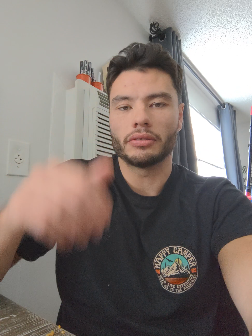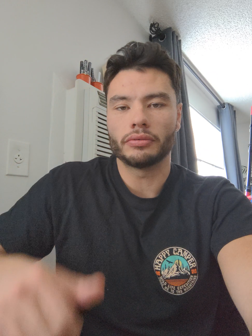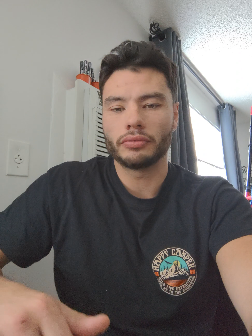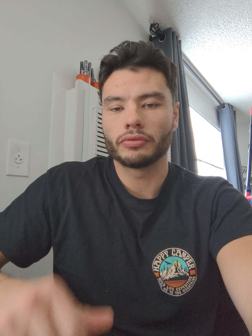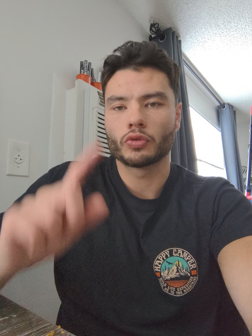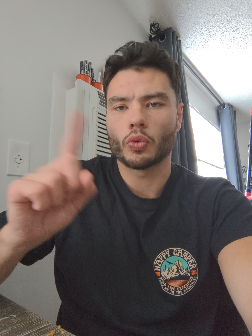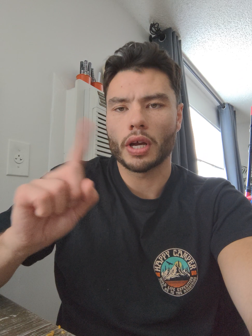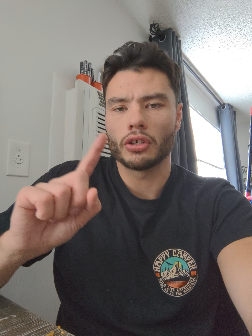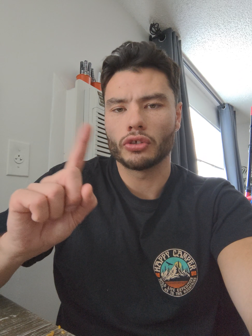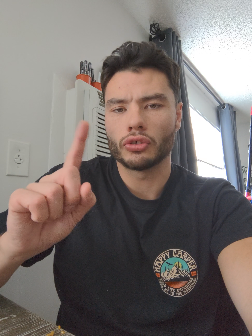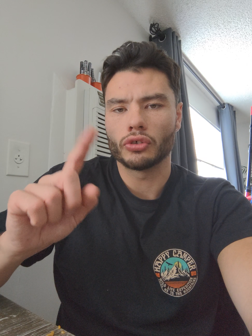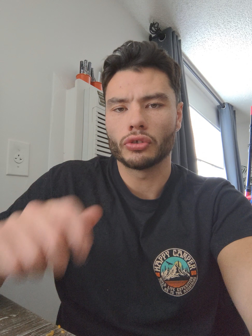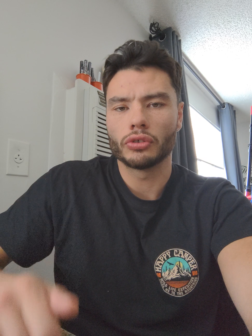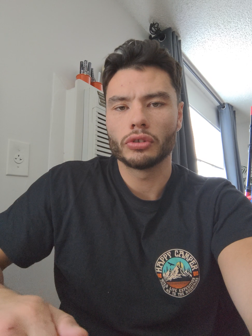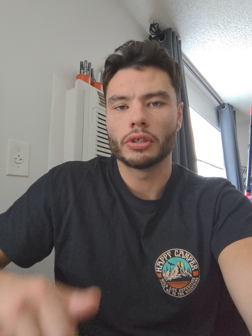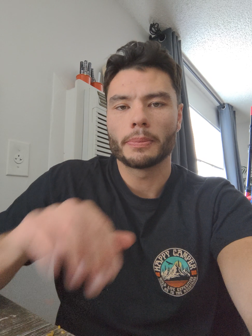where